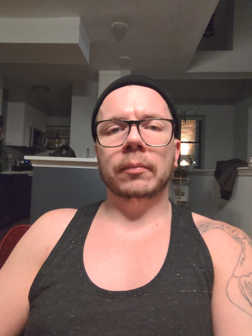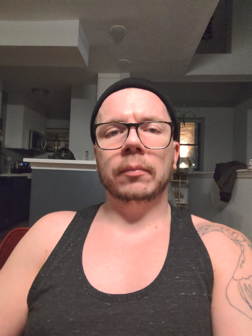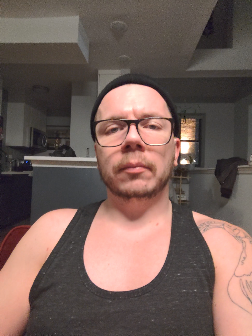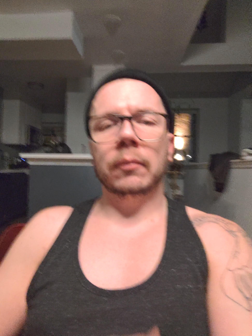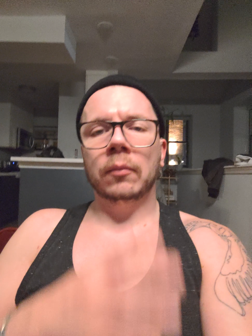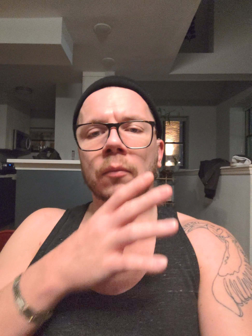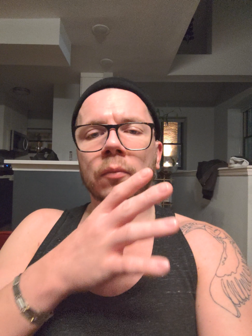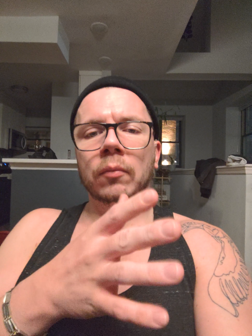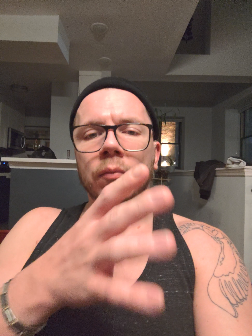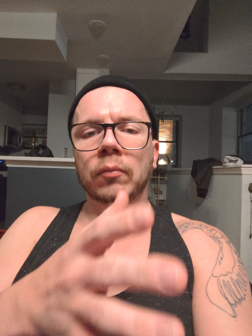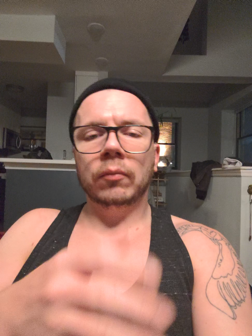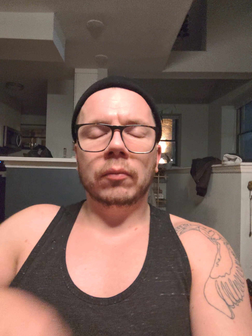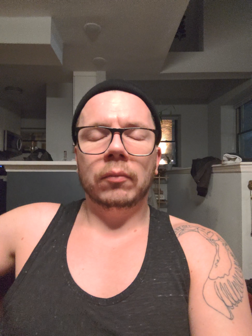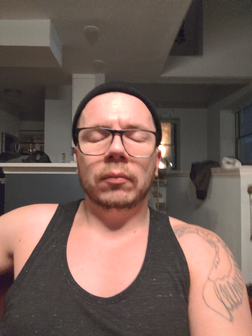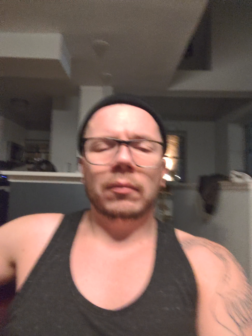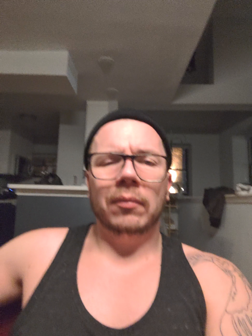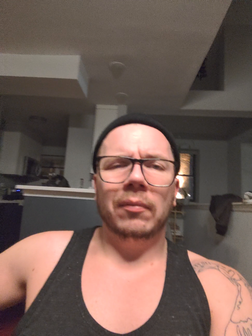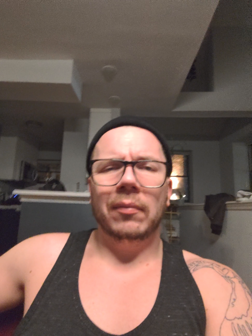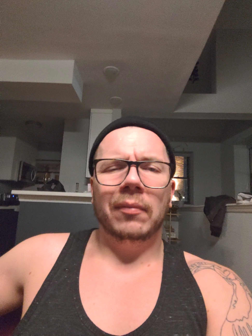grandma